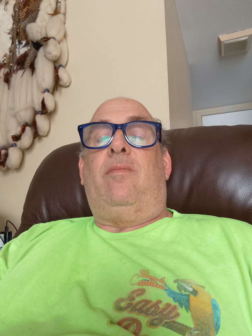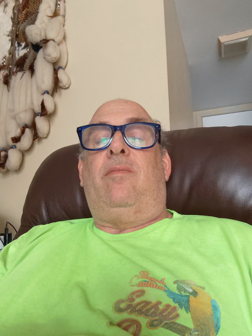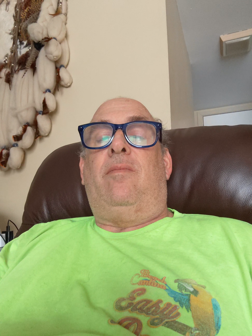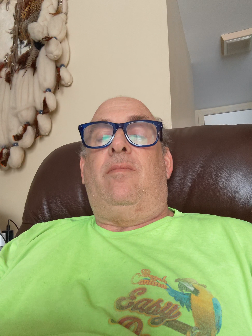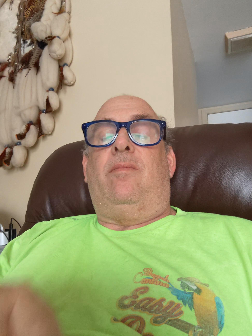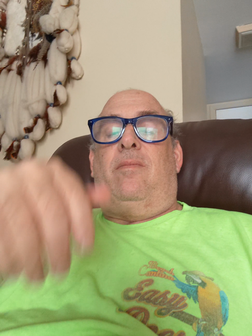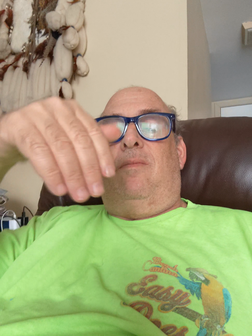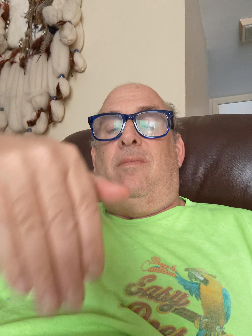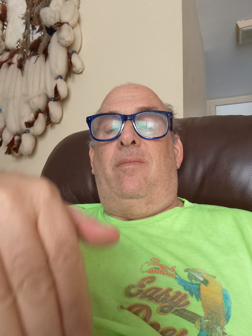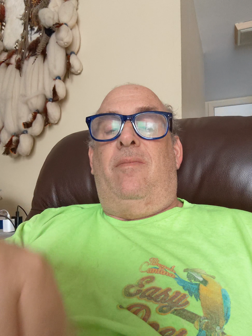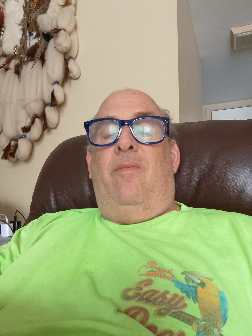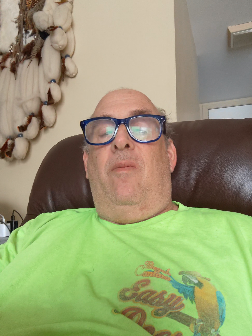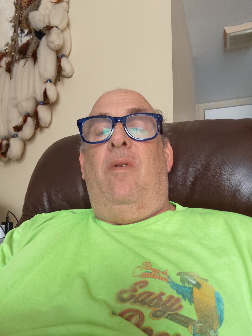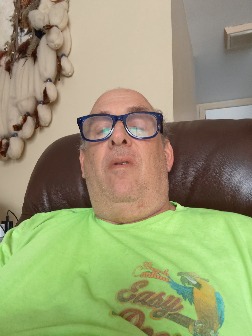night